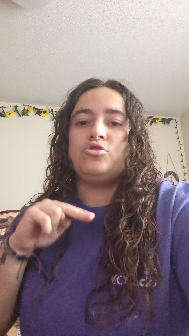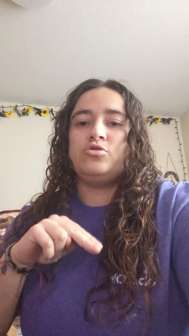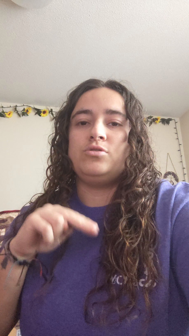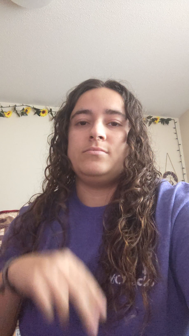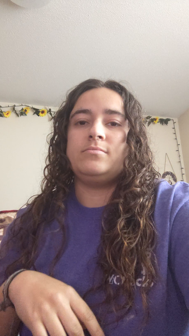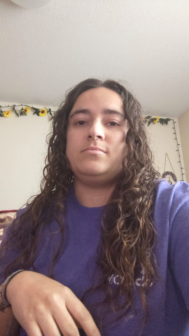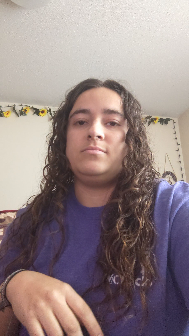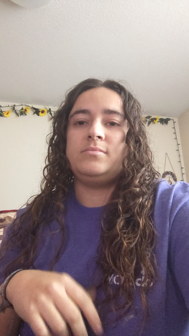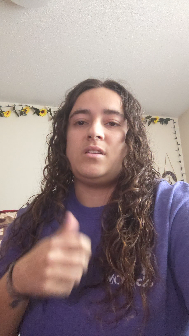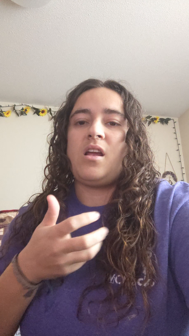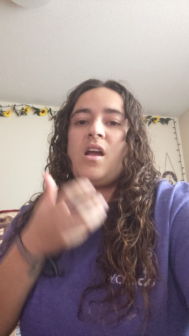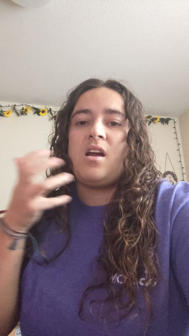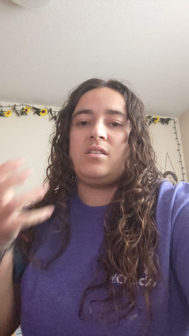a lot